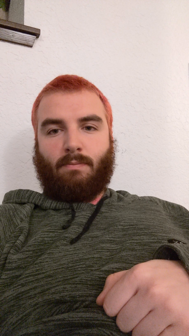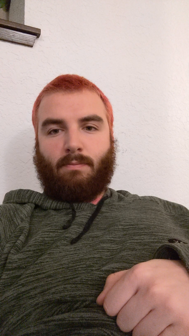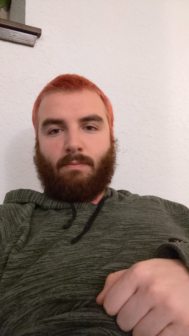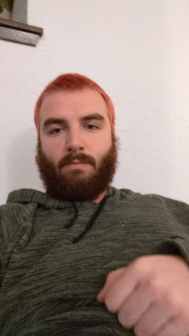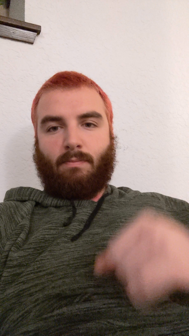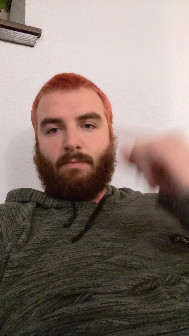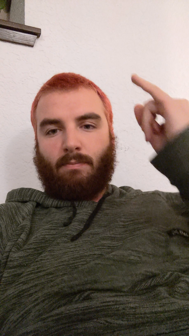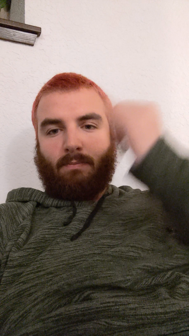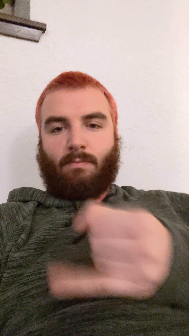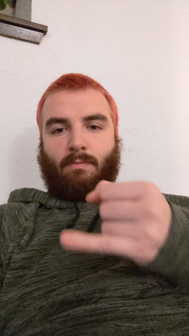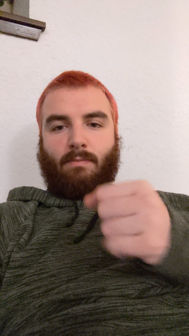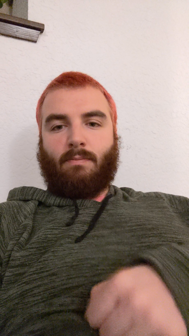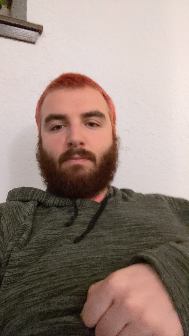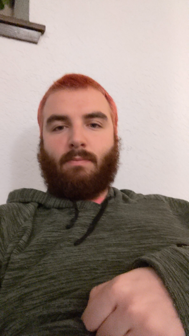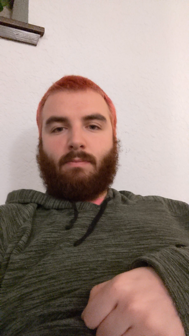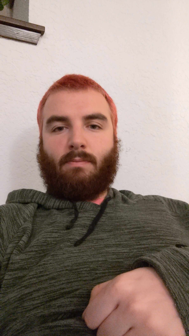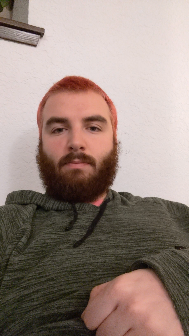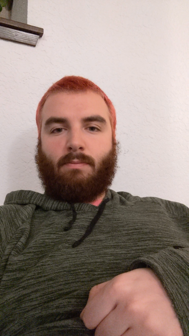last